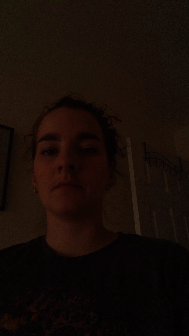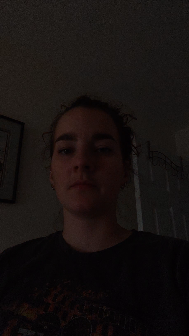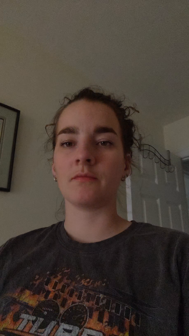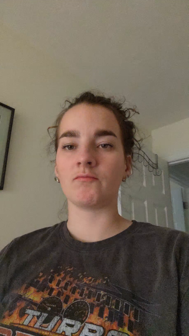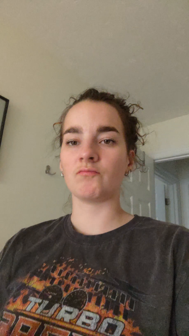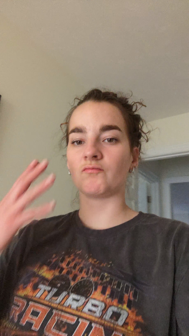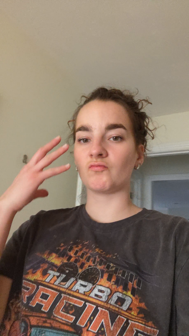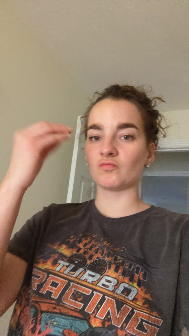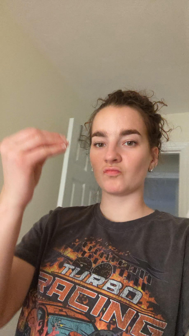got to